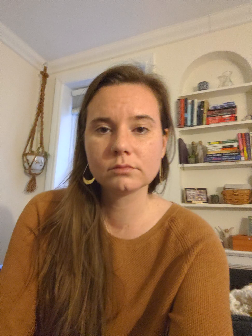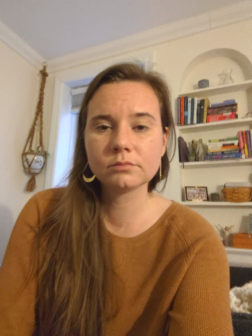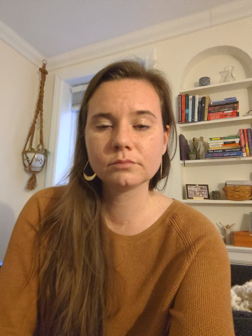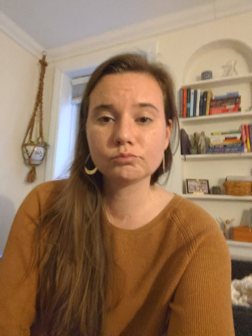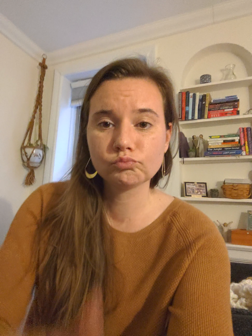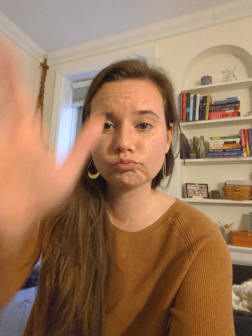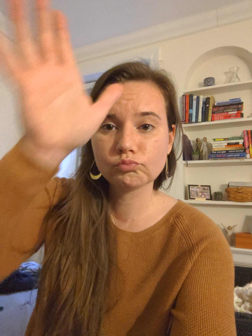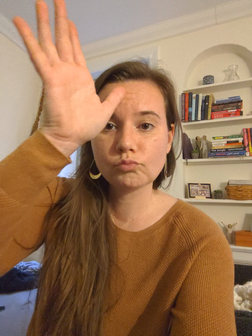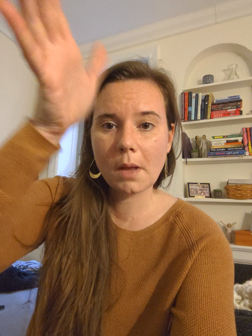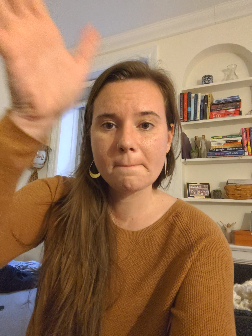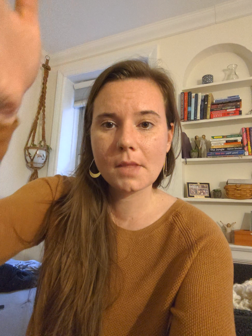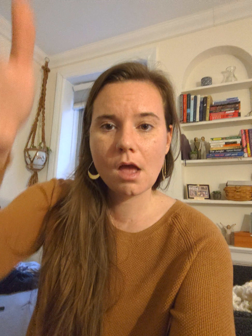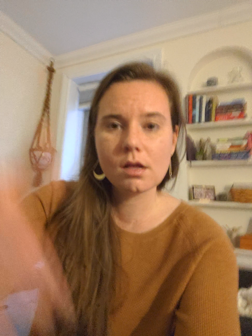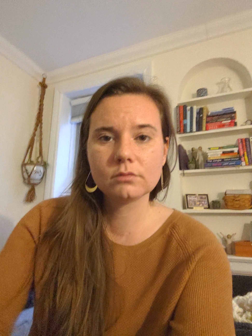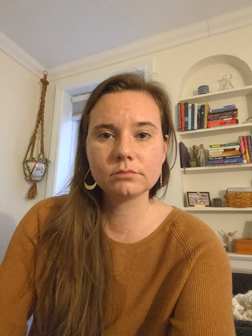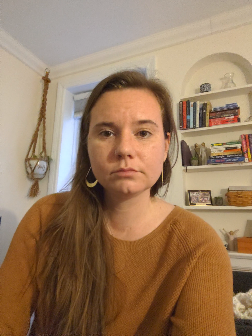grandpa